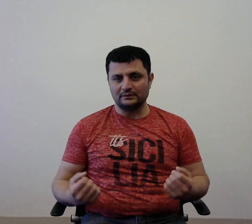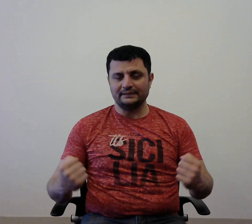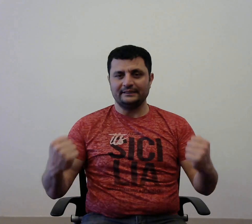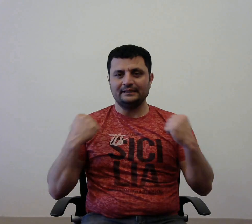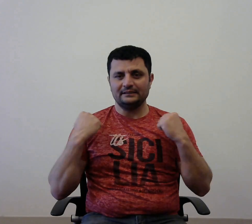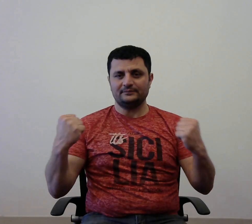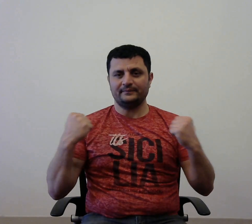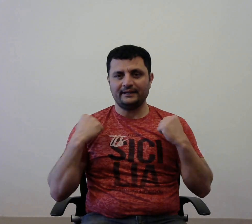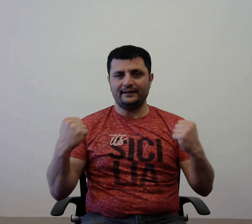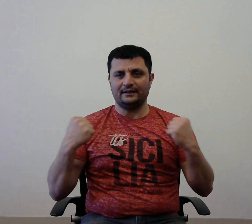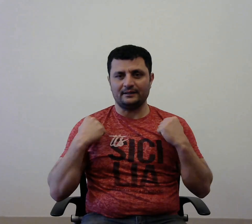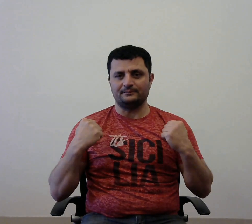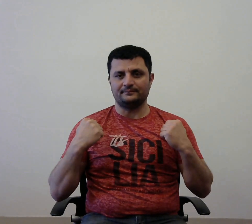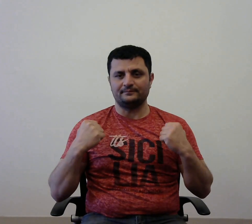idman